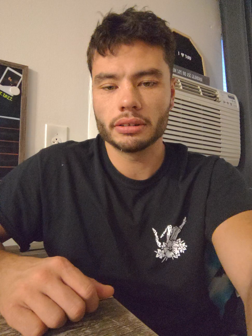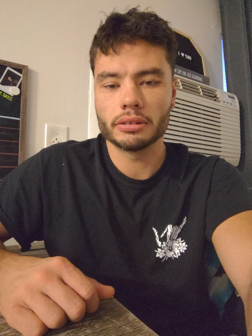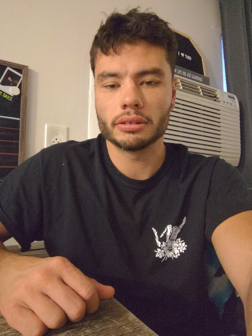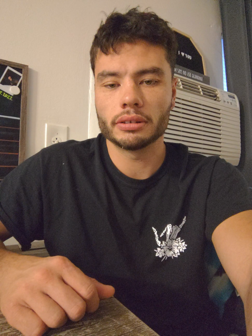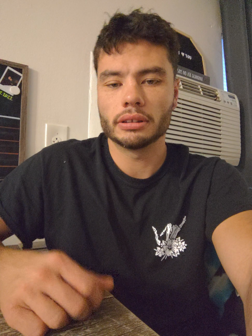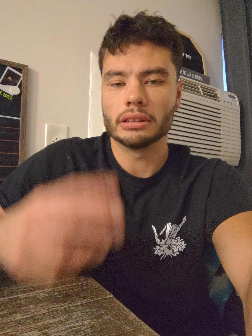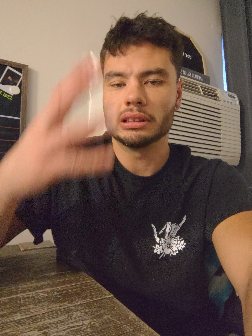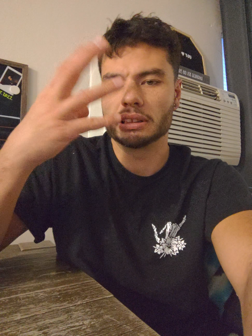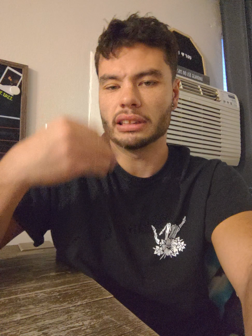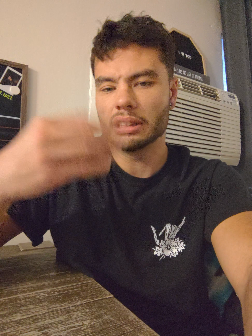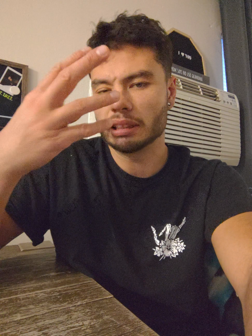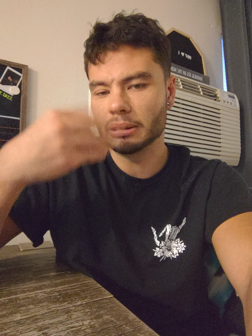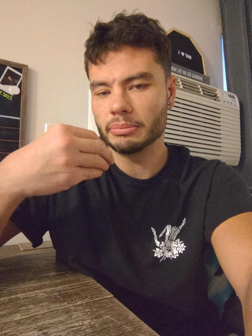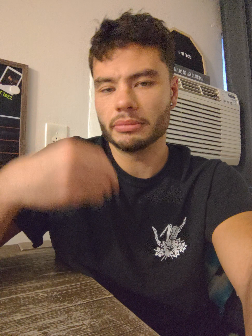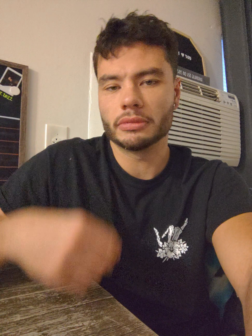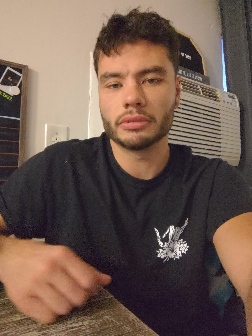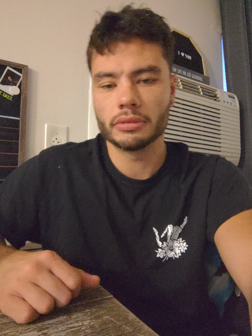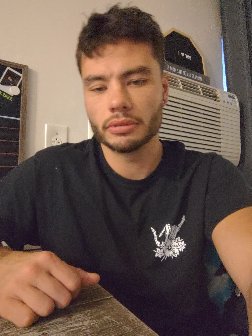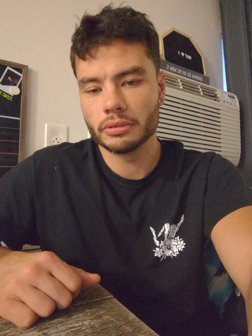sleepy